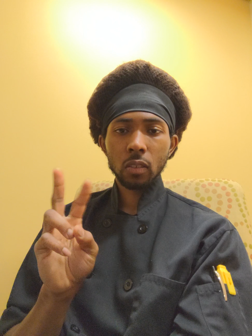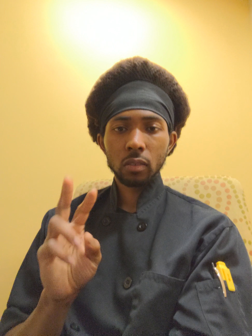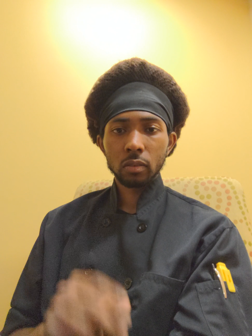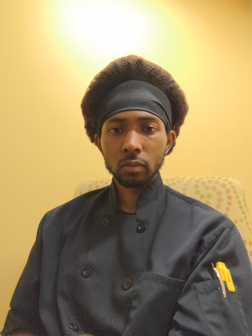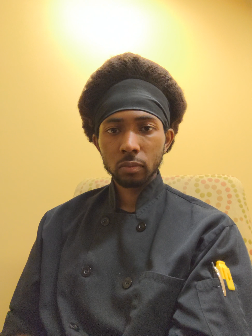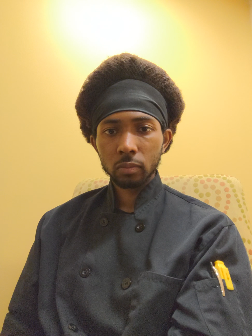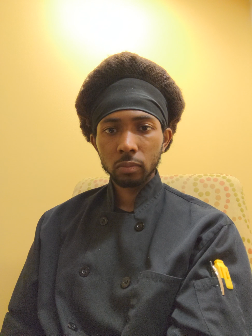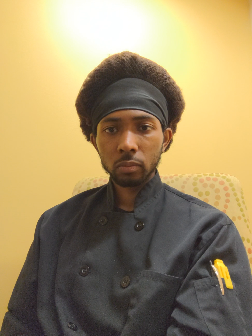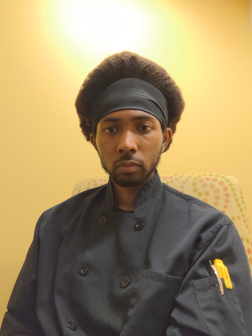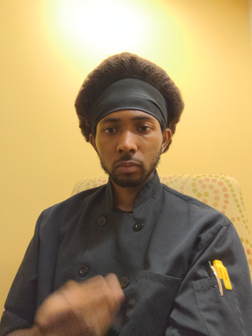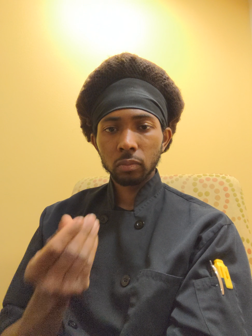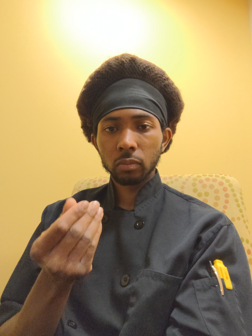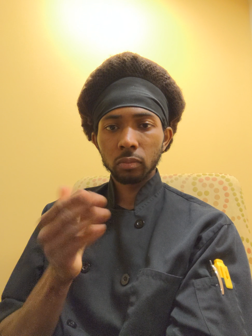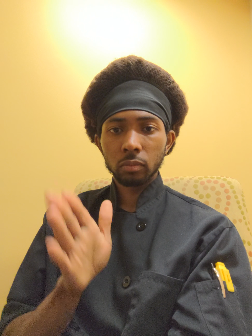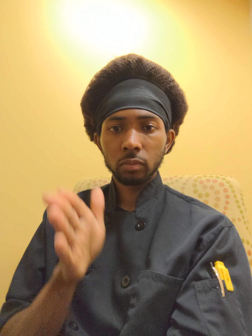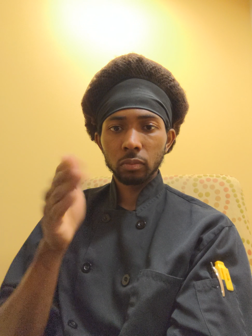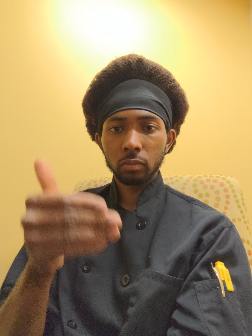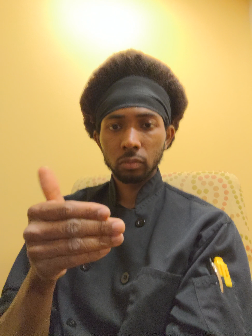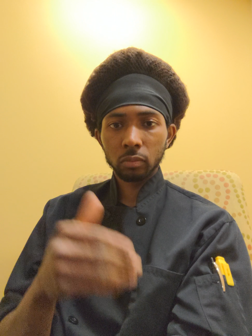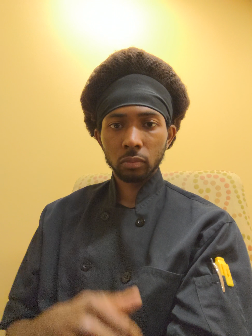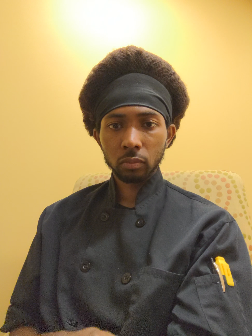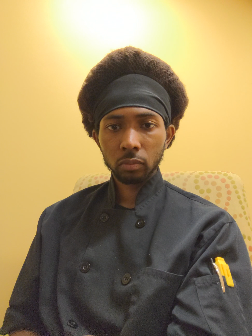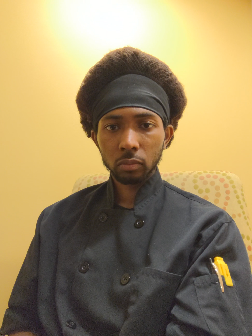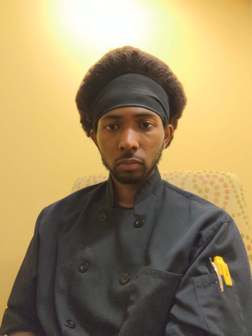sandbox